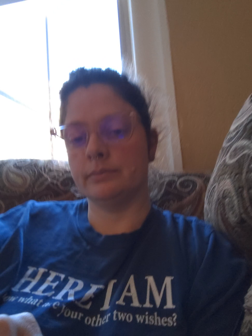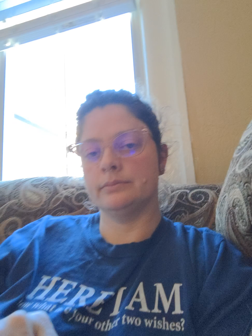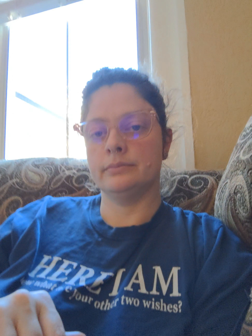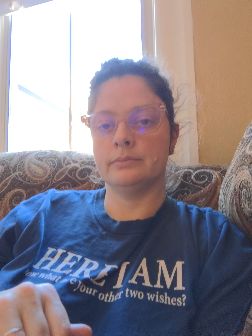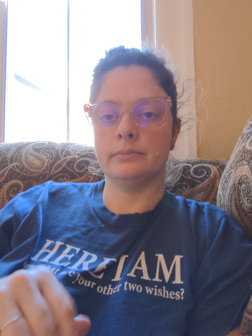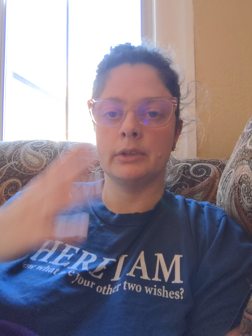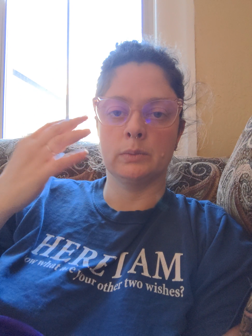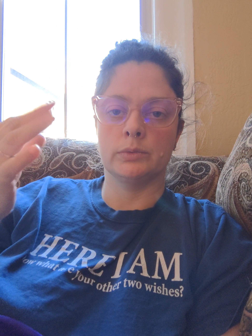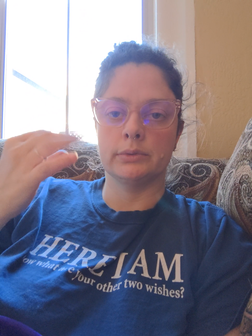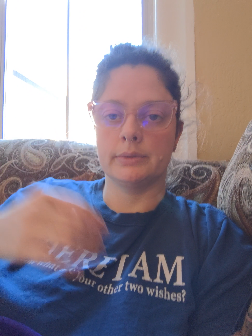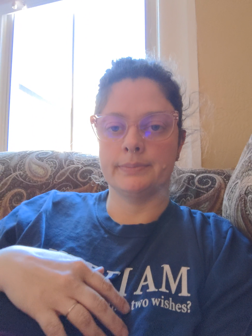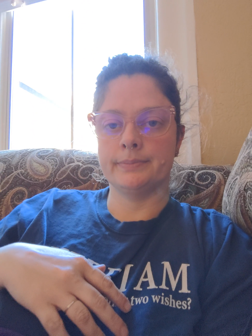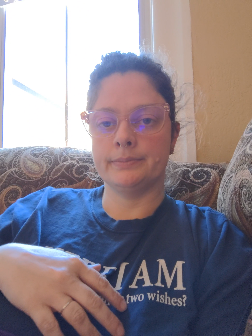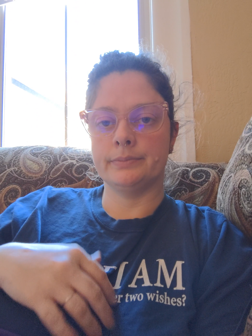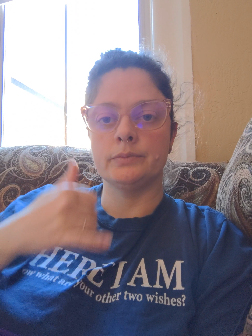outside